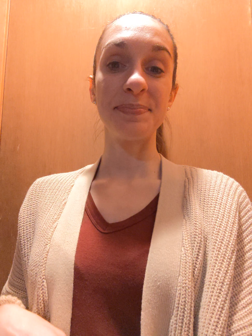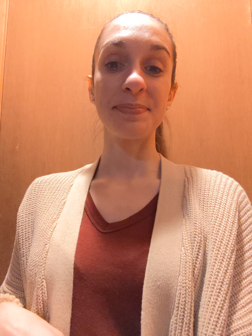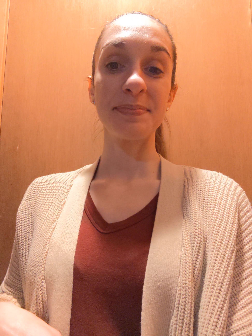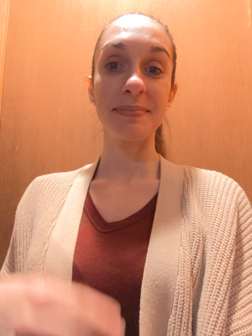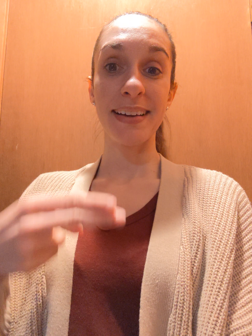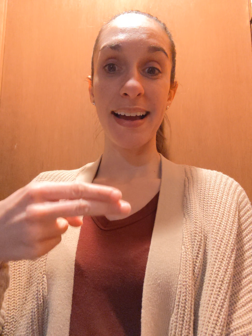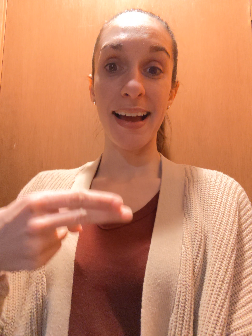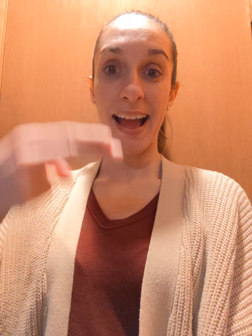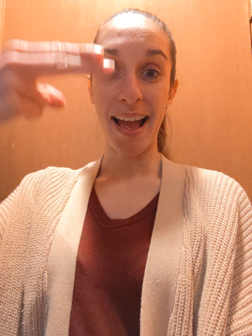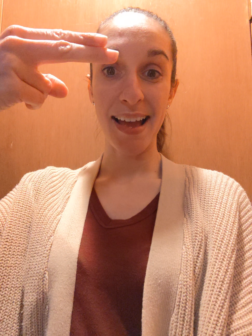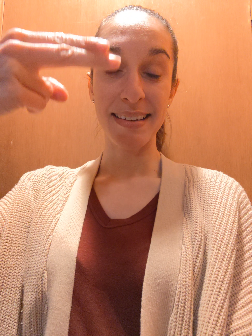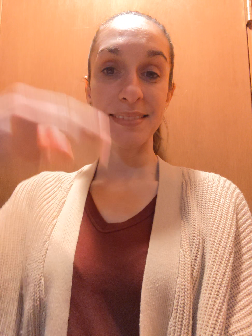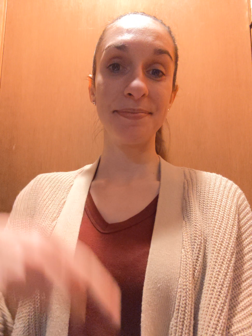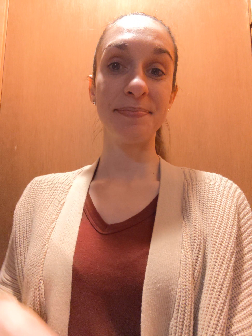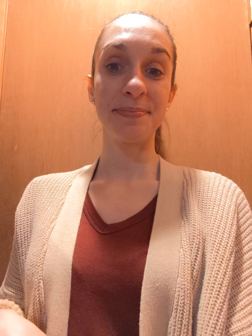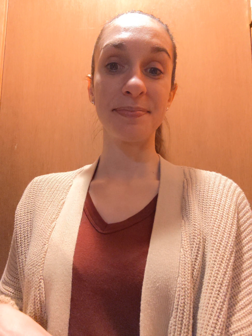high